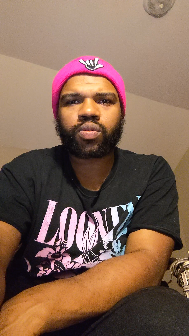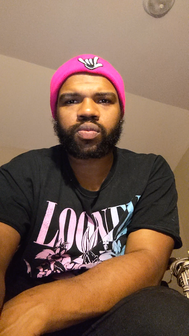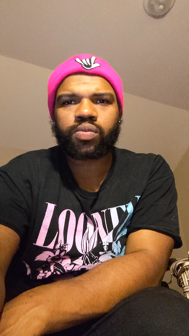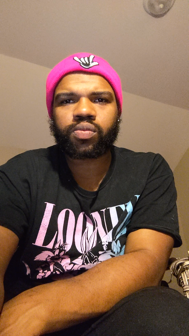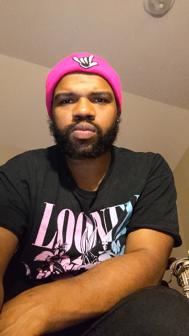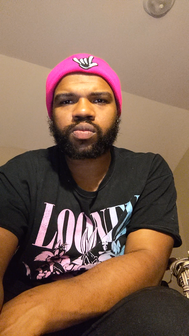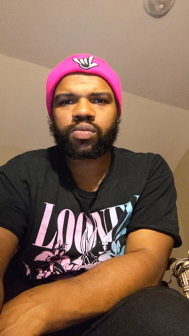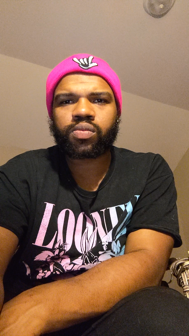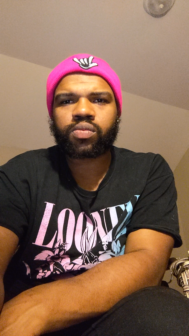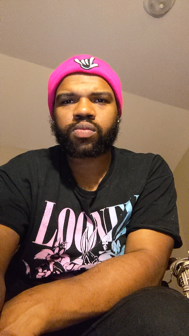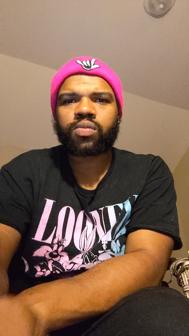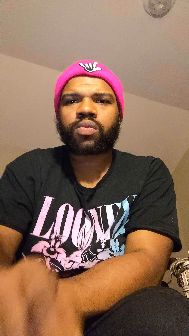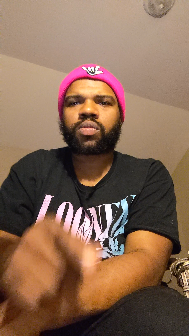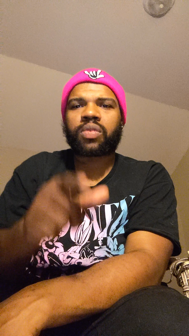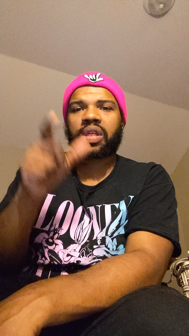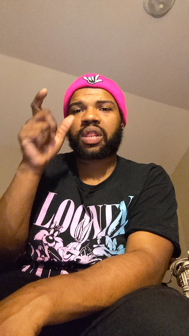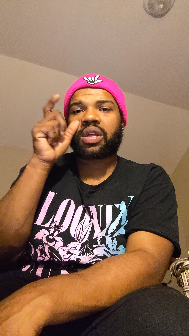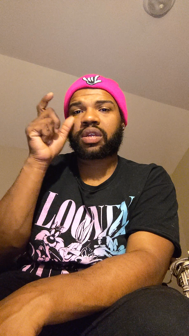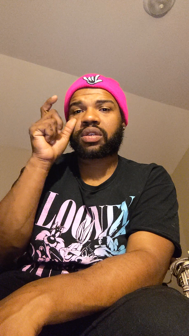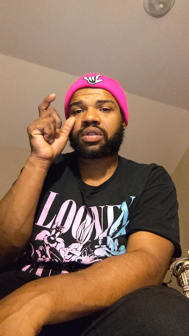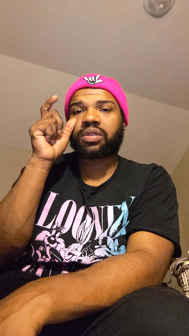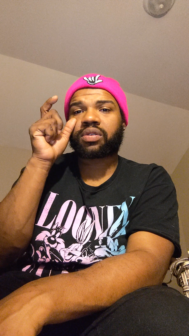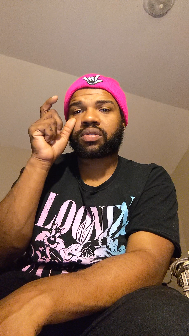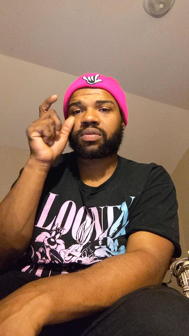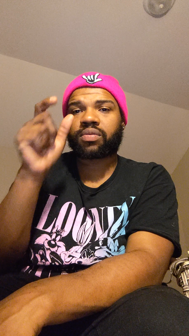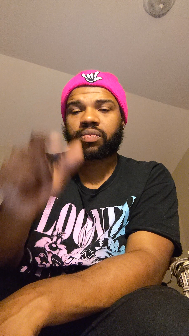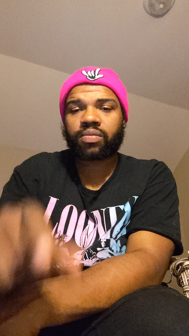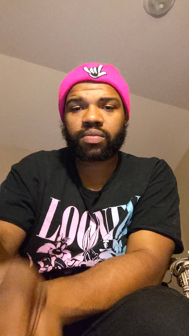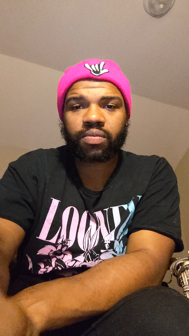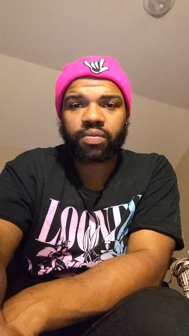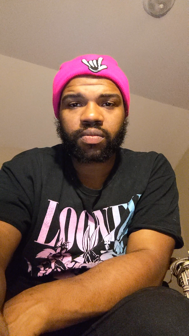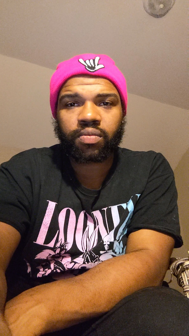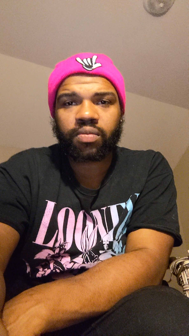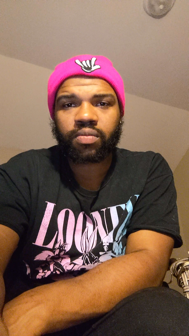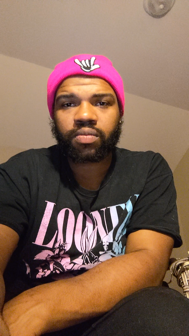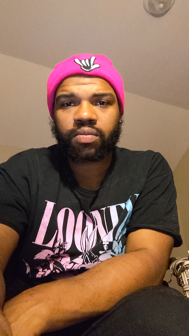glasses